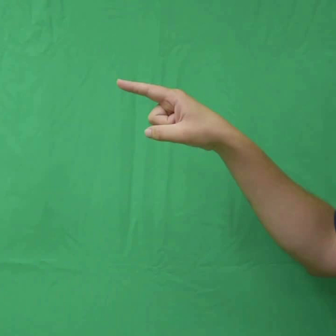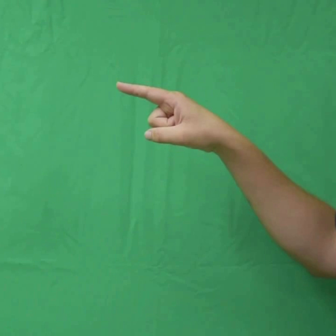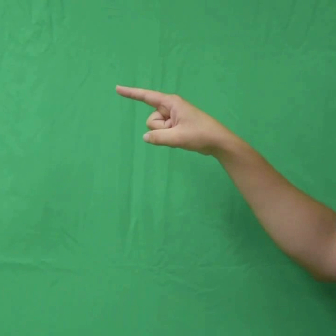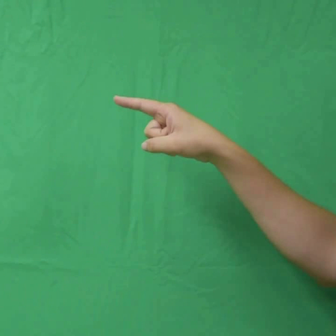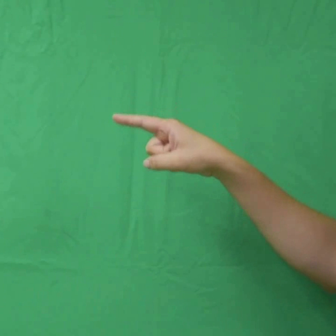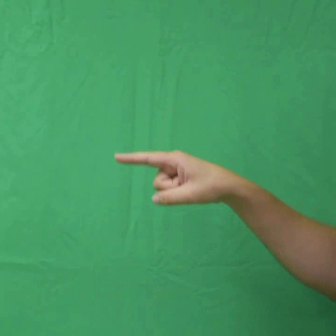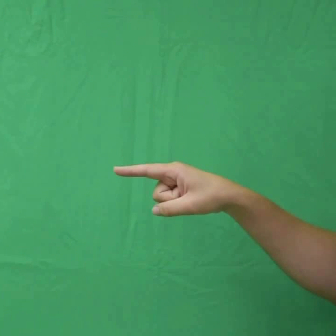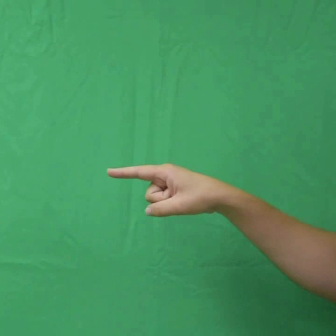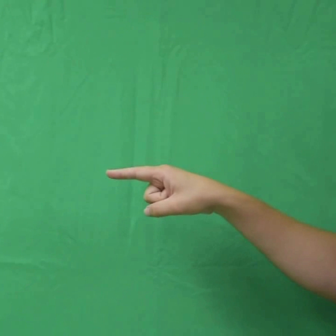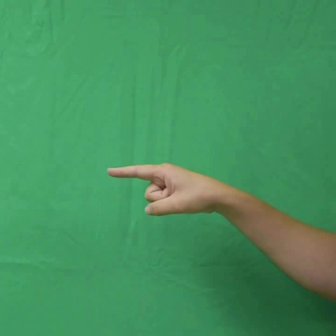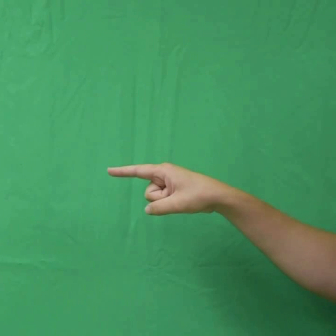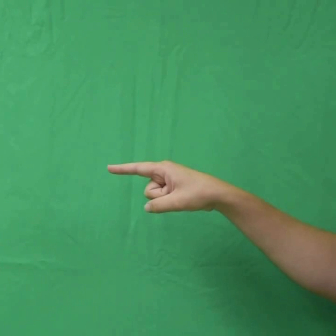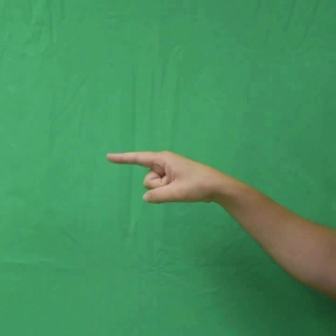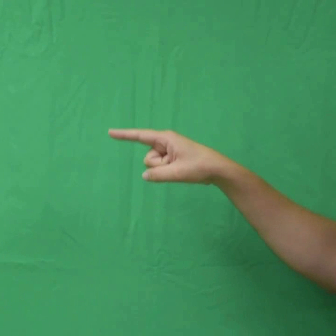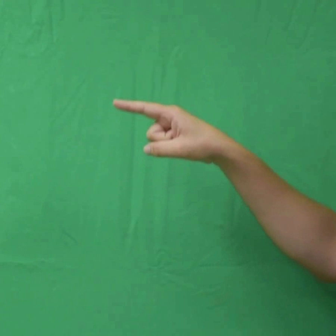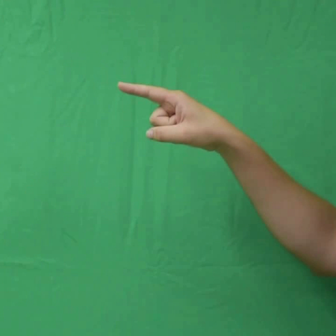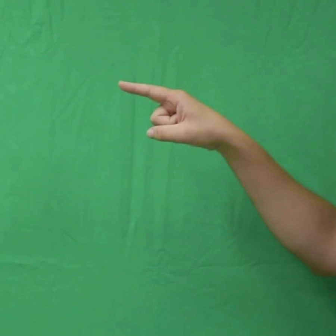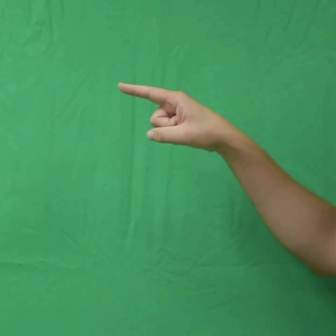Z